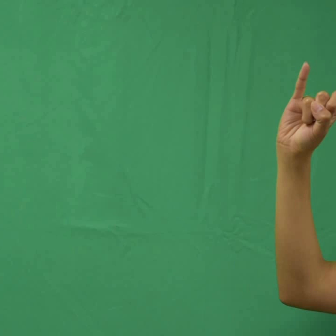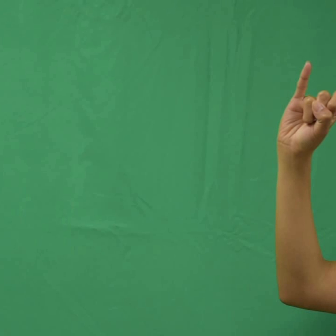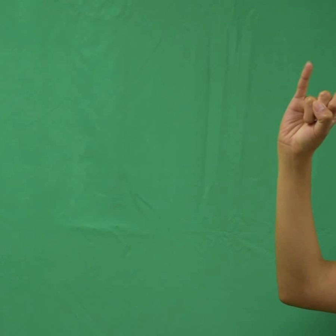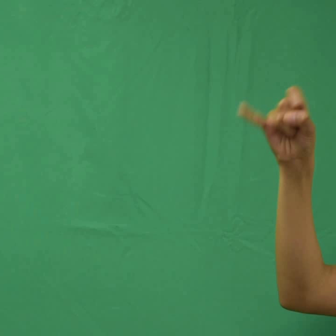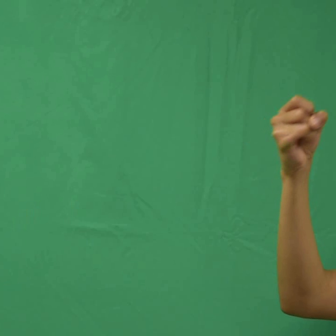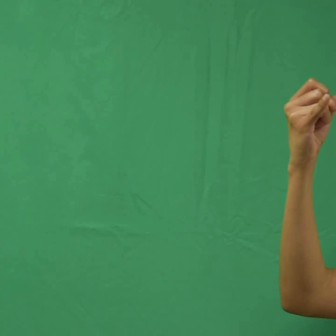J